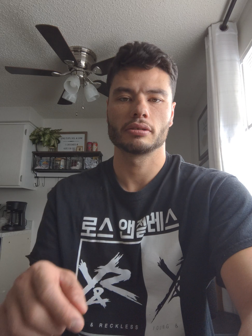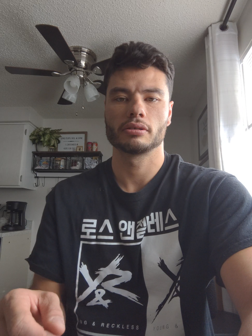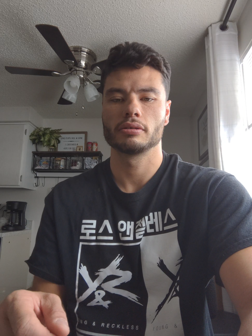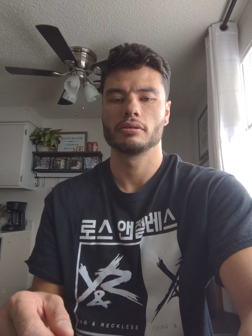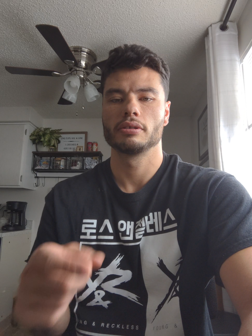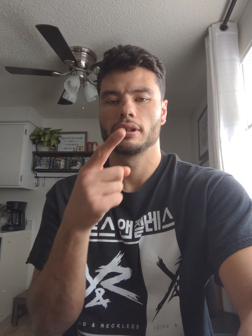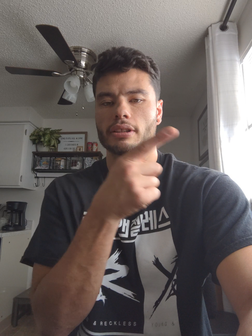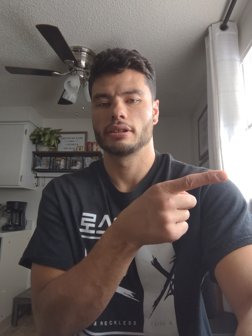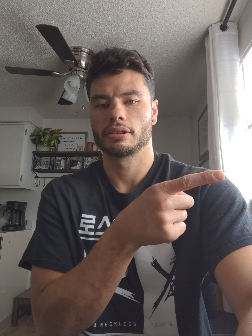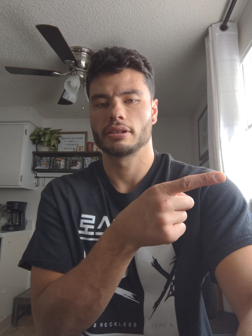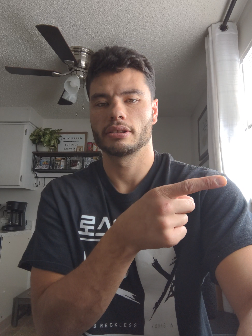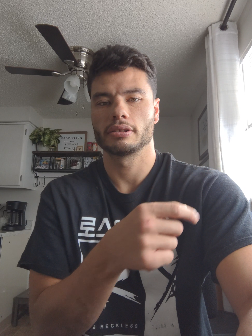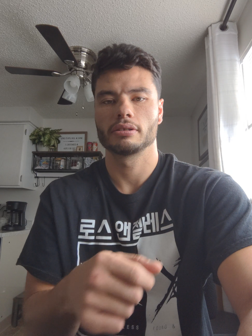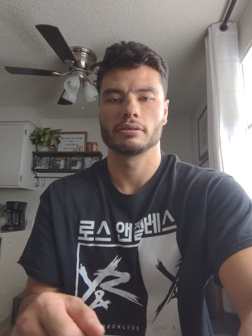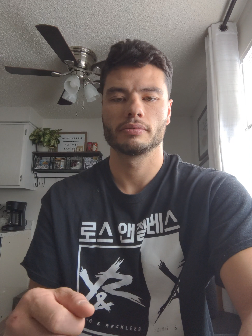he/she/it